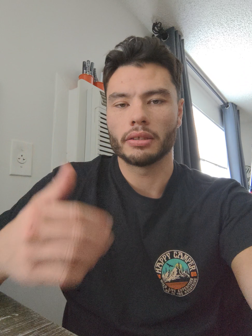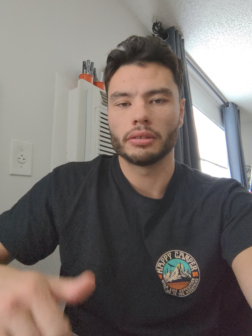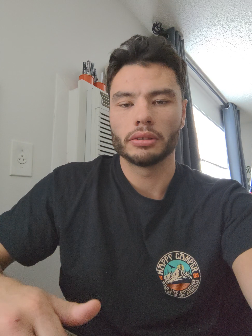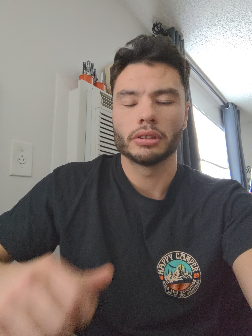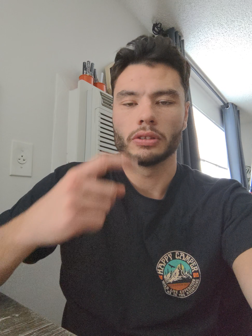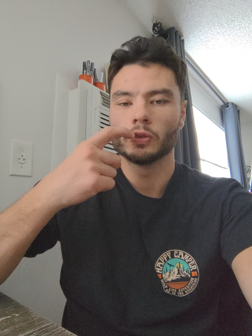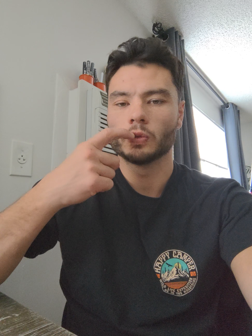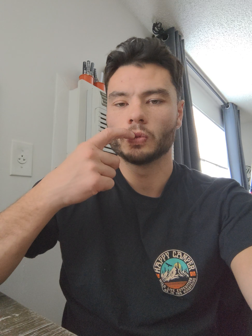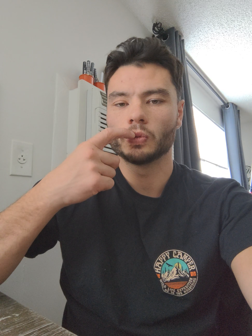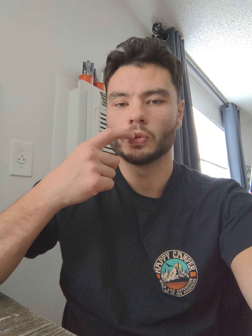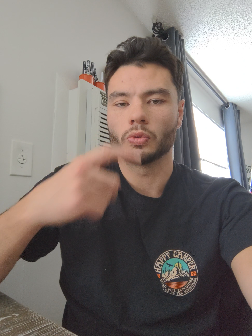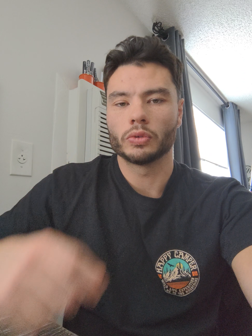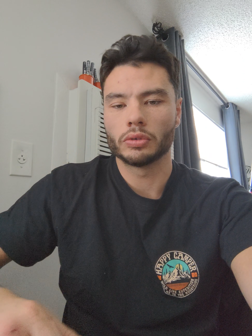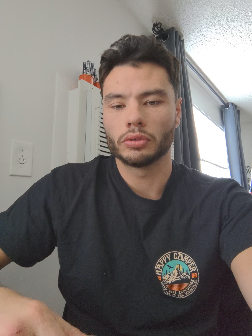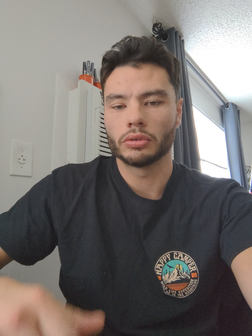tooth